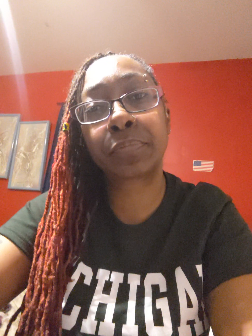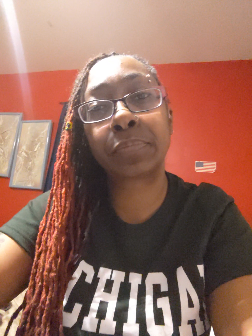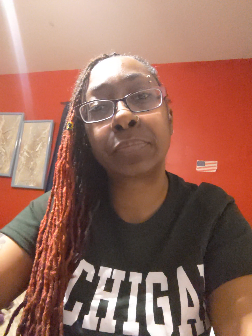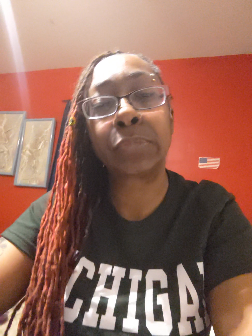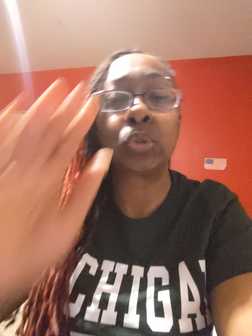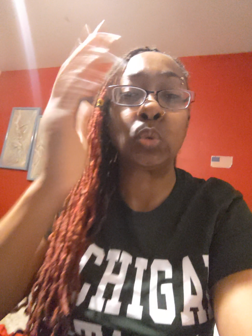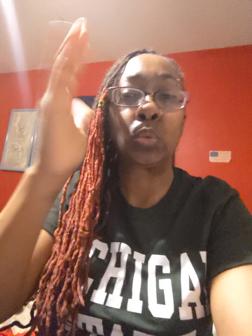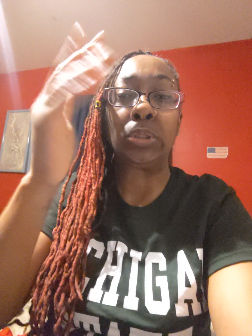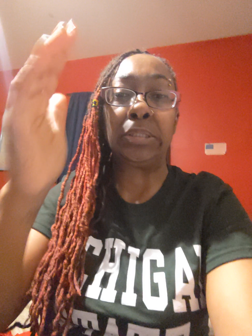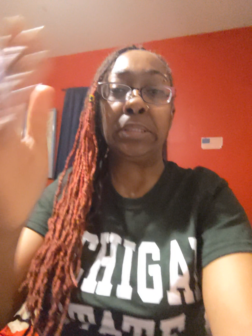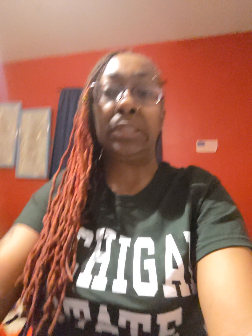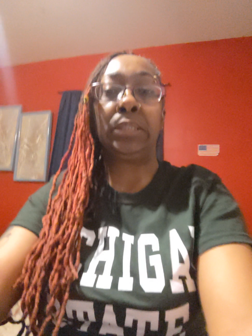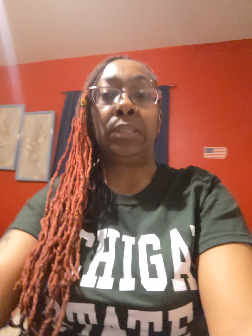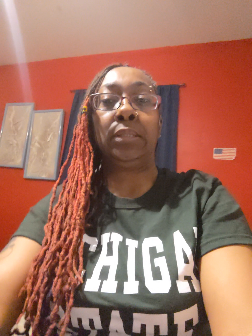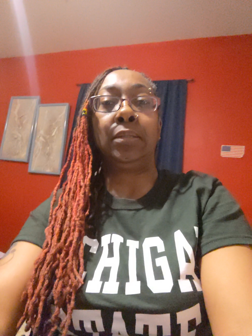tree